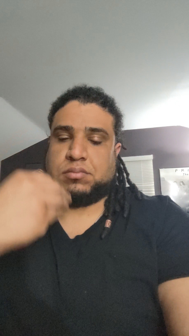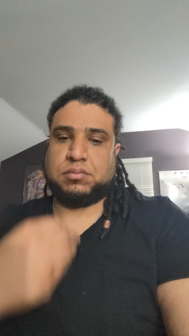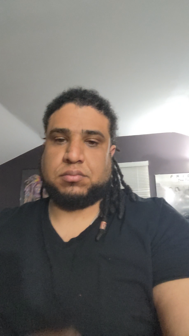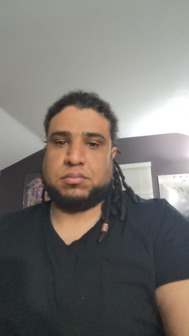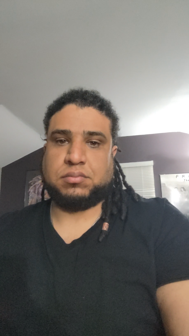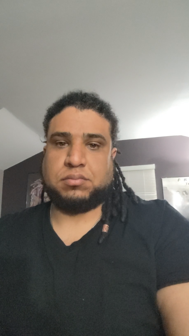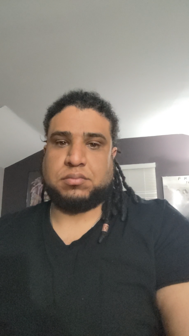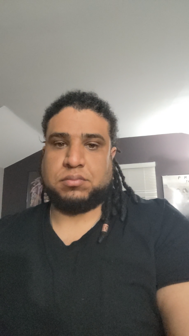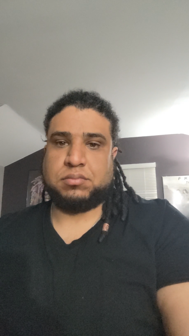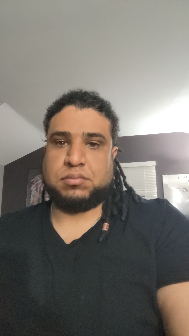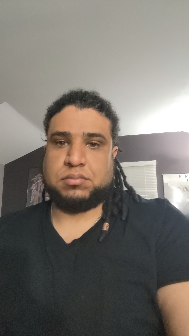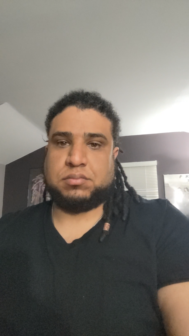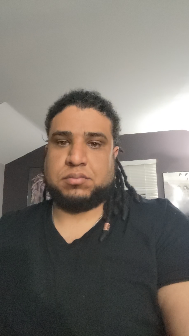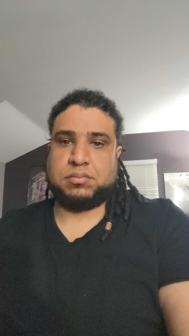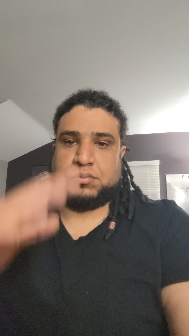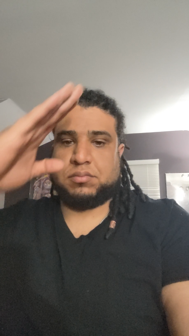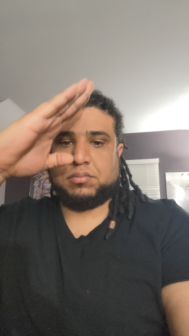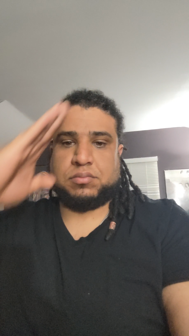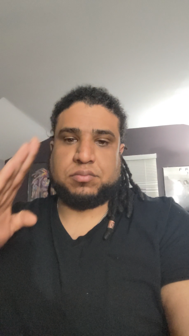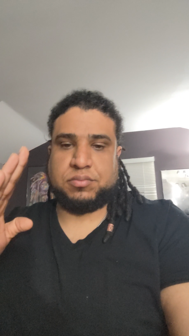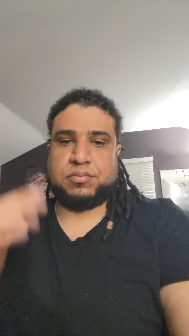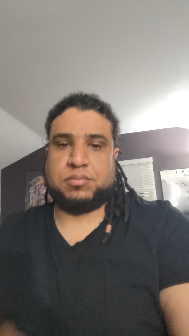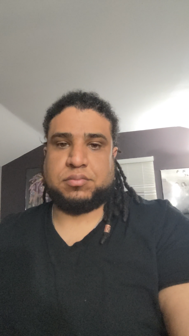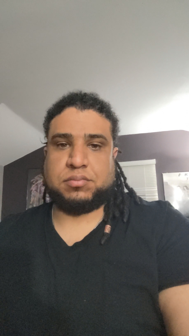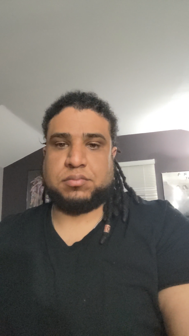roof